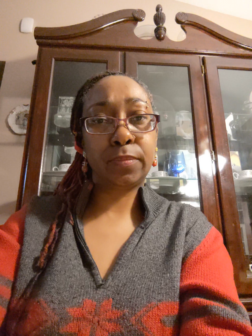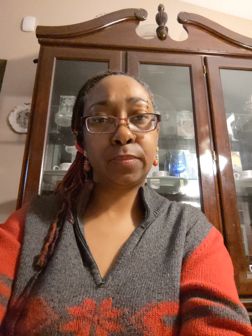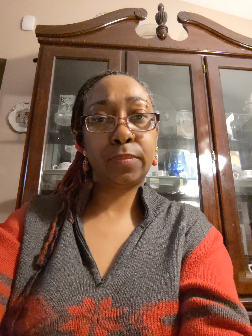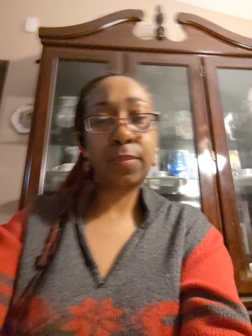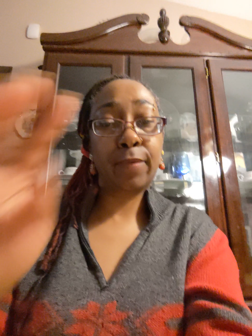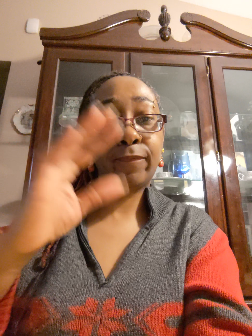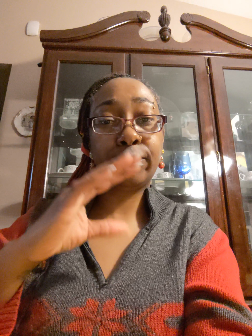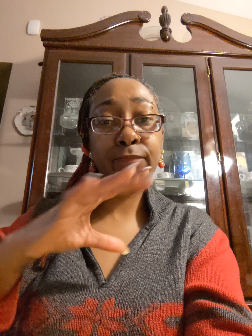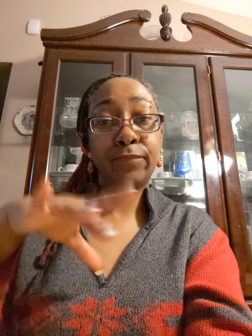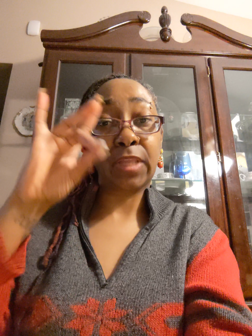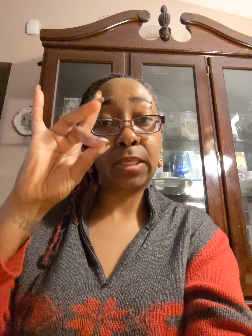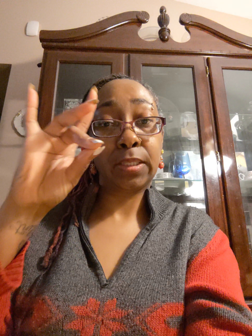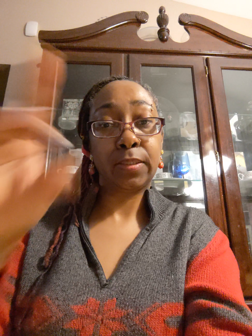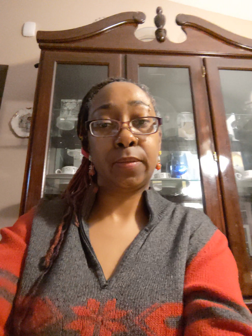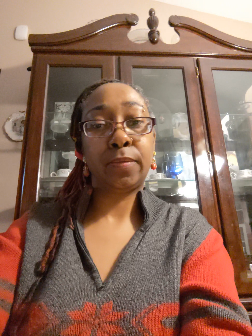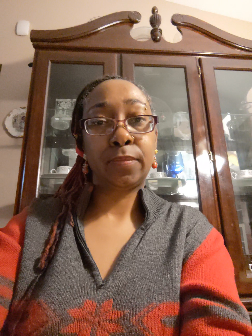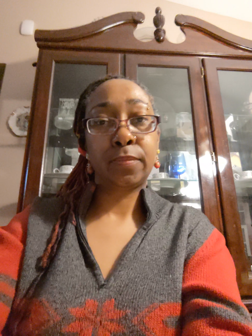find